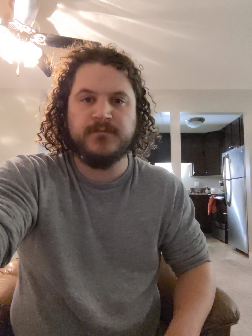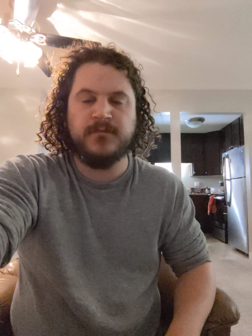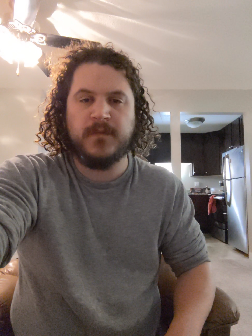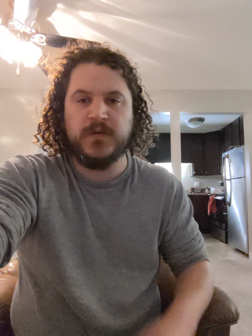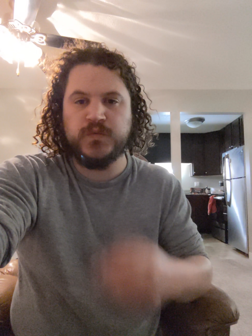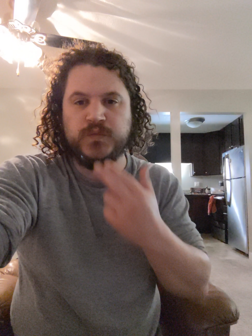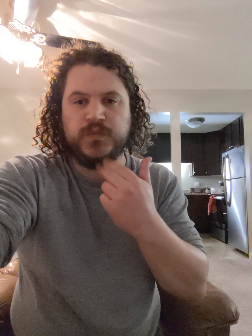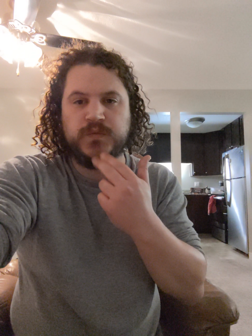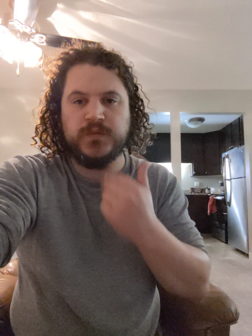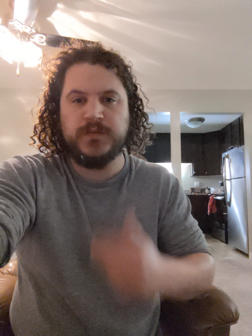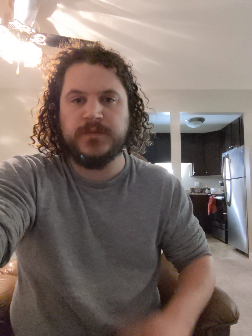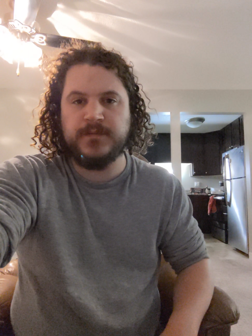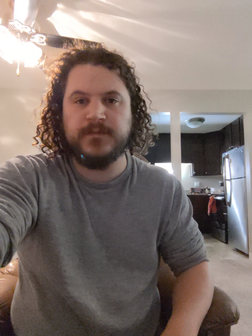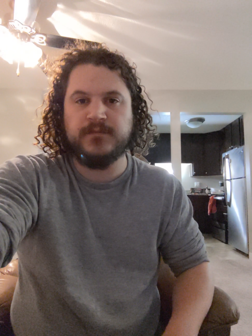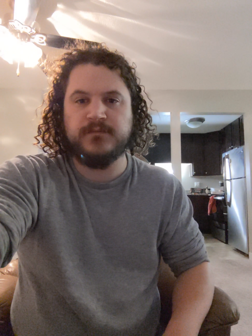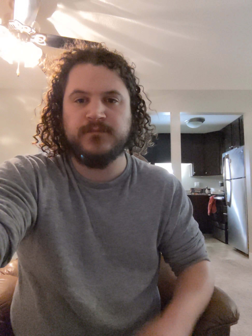cute